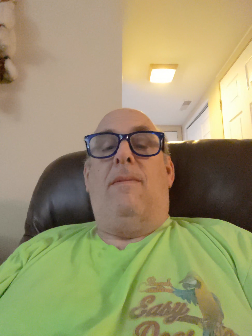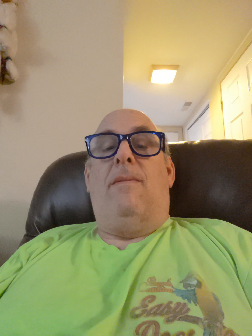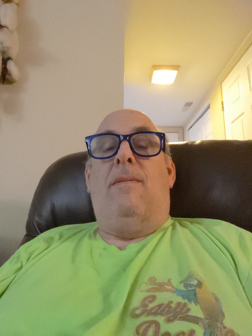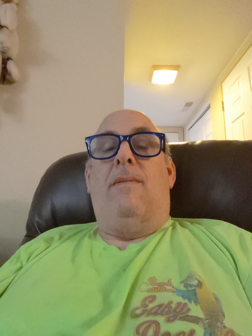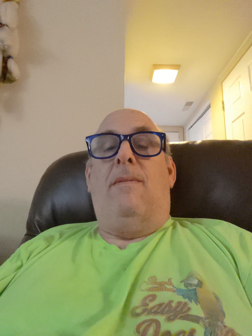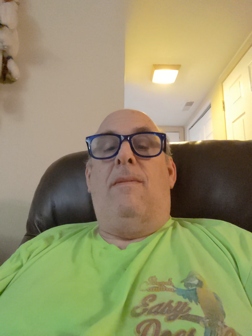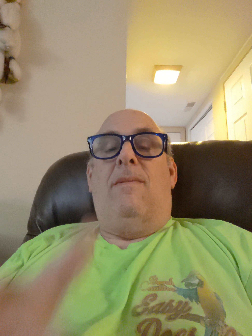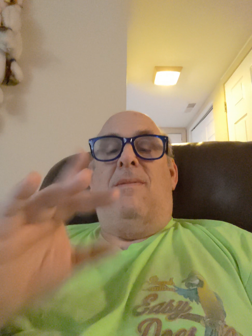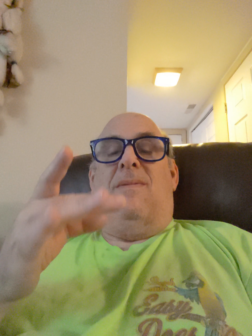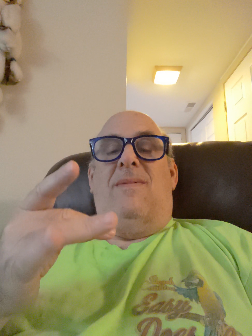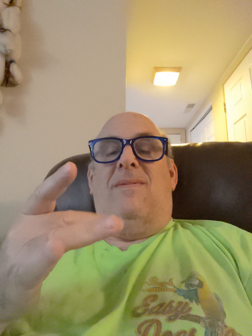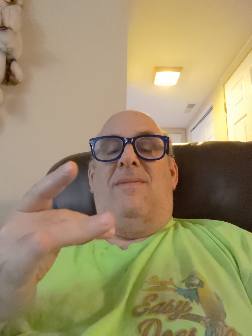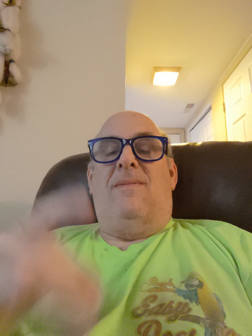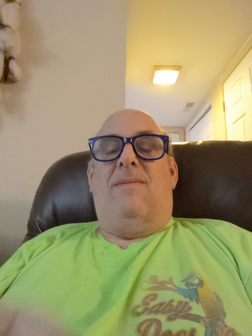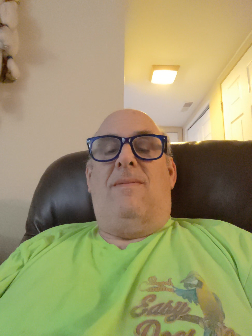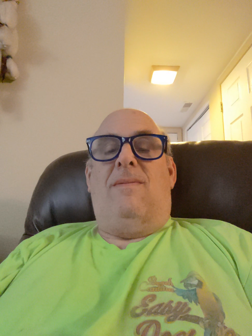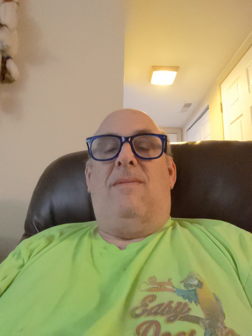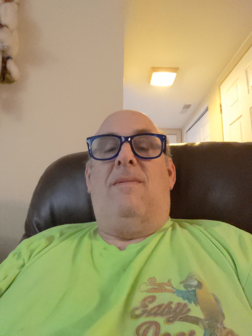sticky